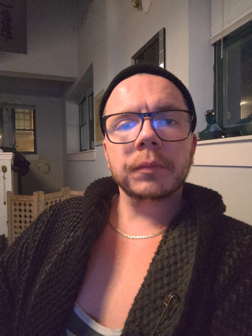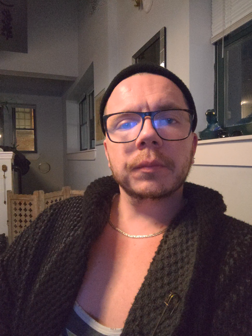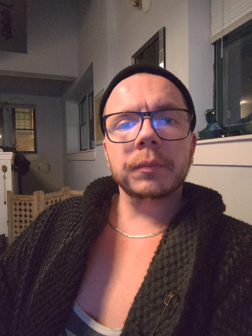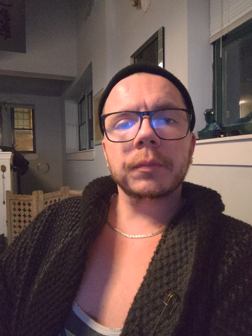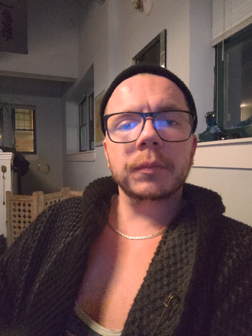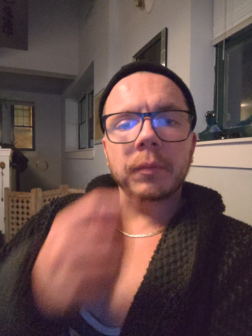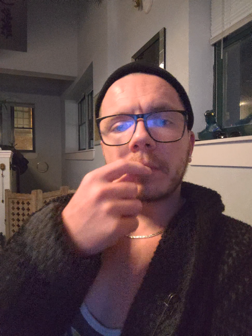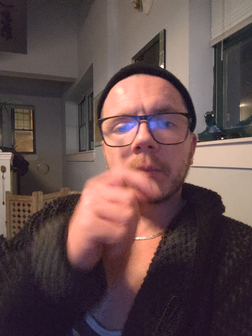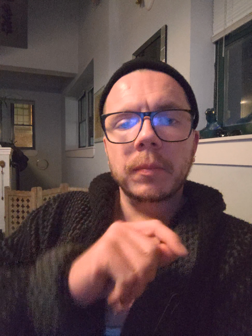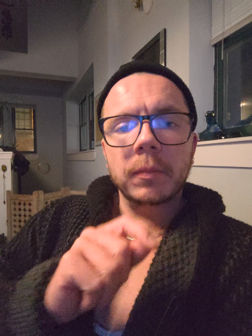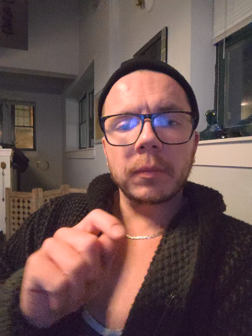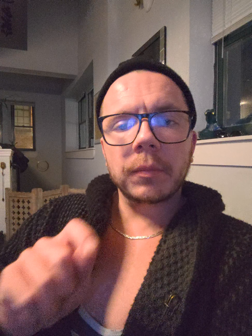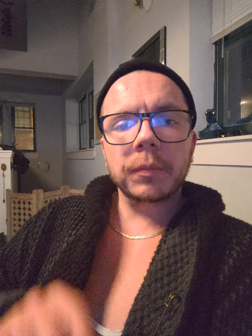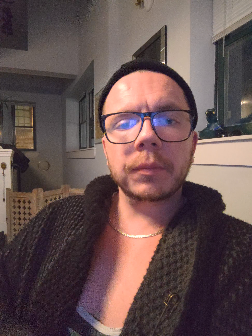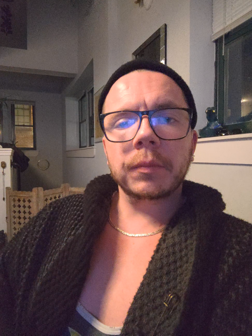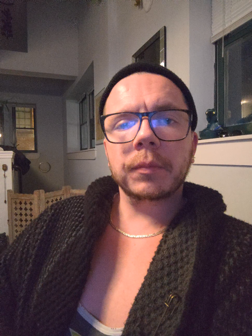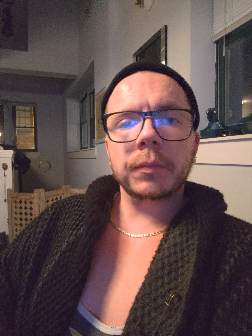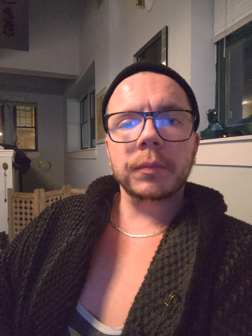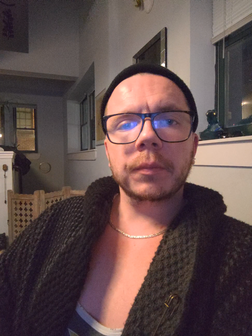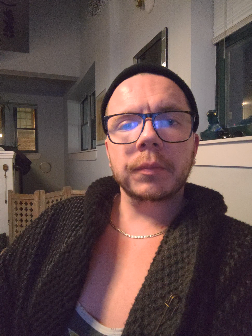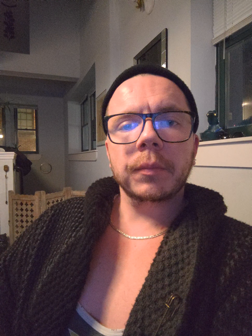pencil